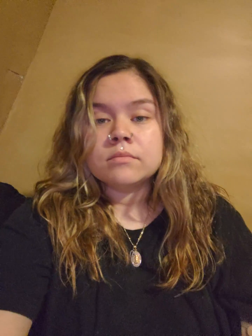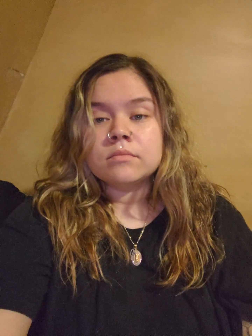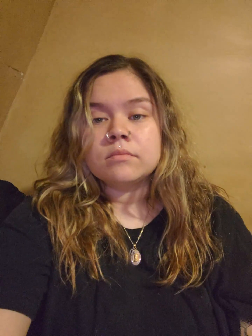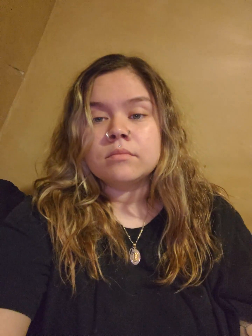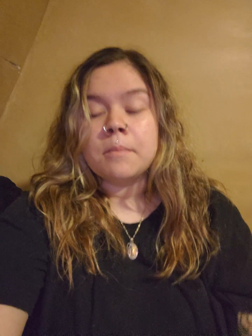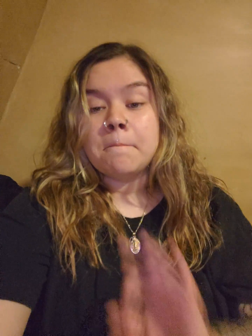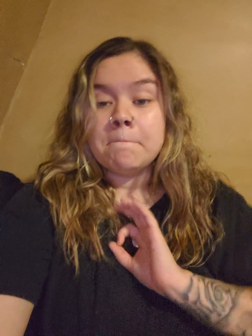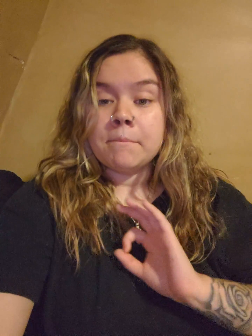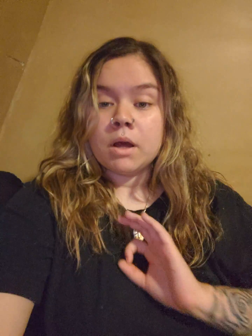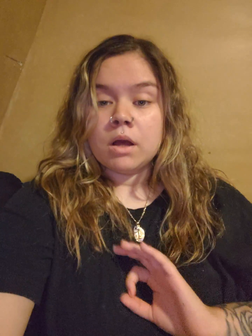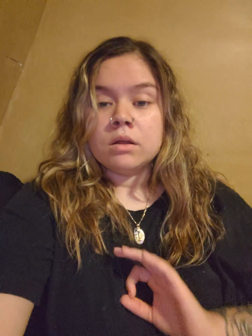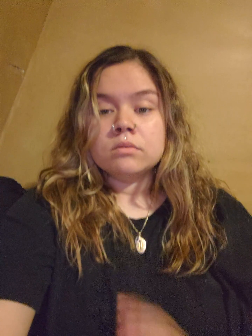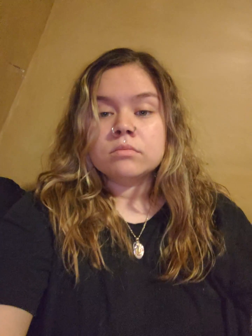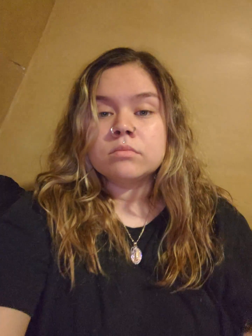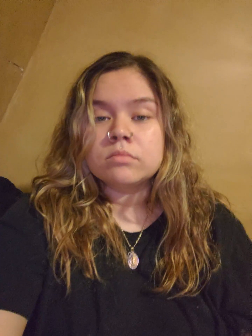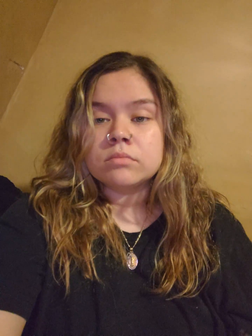button